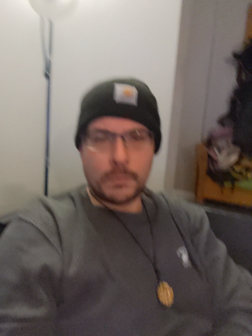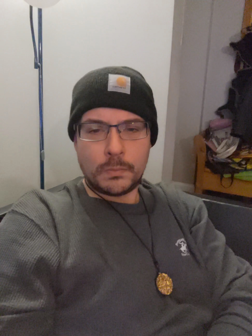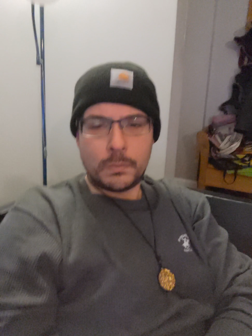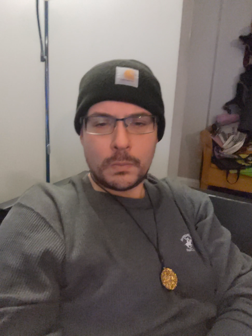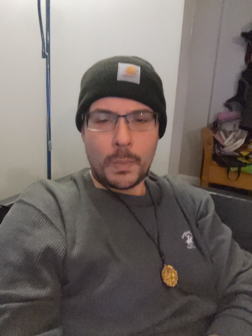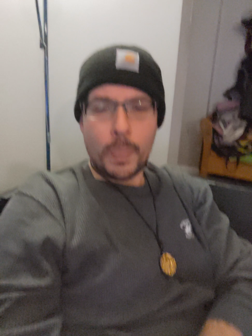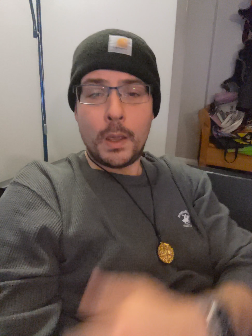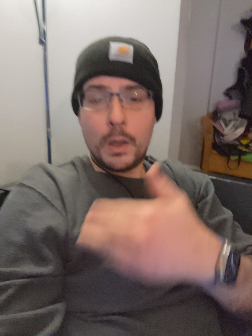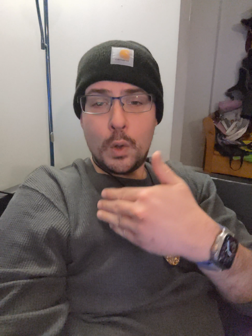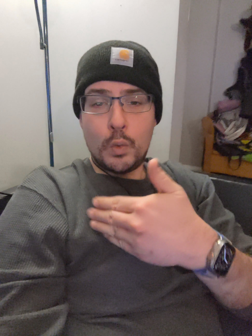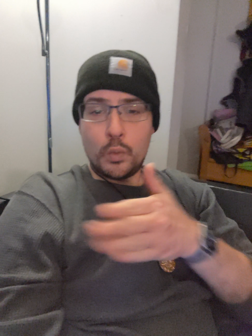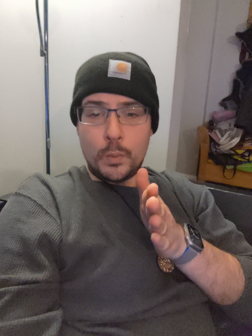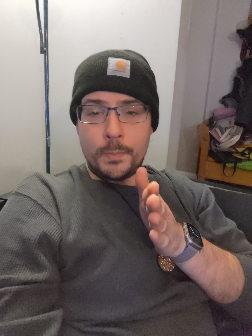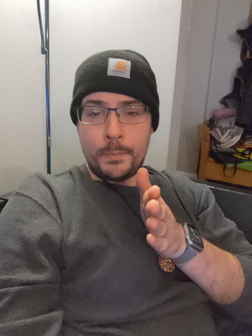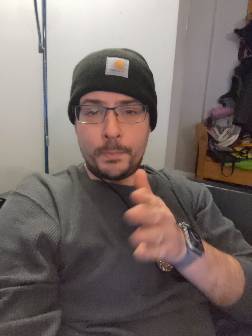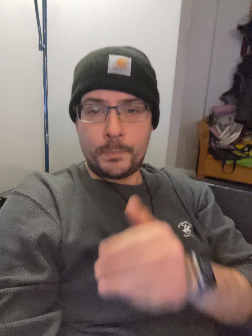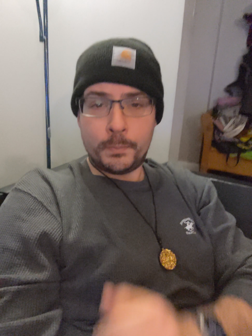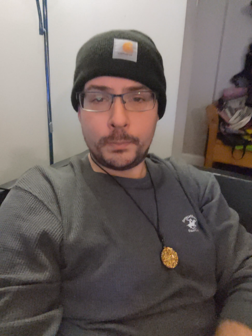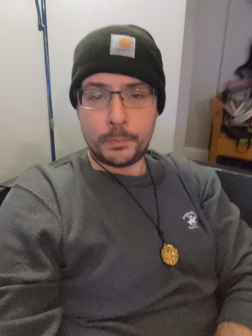room